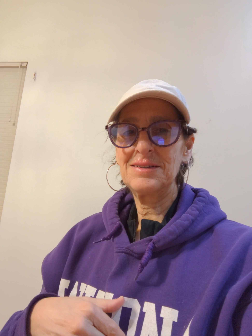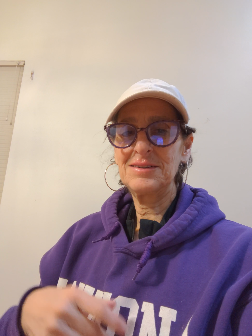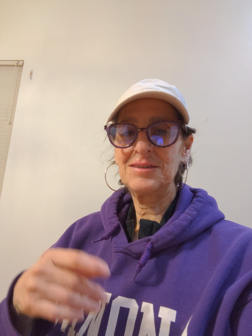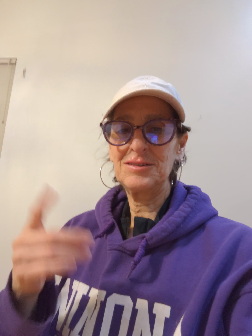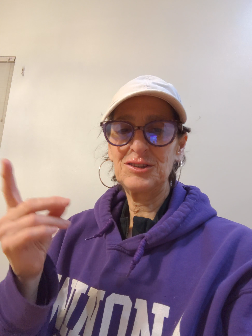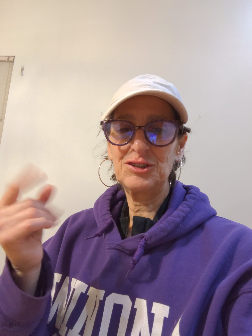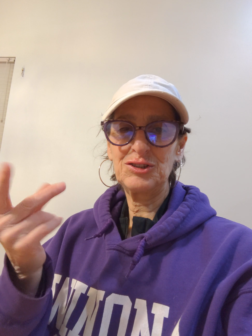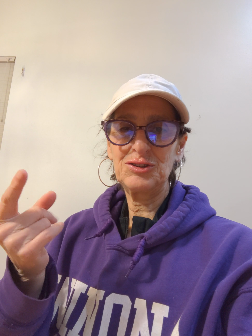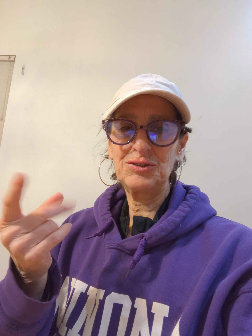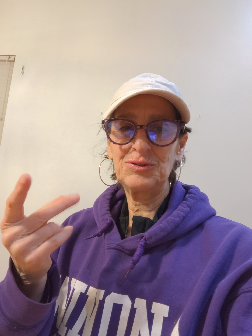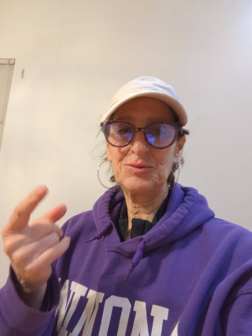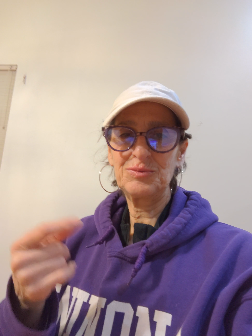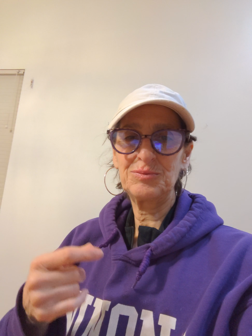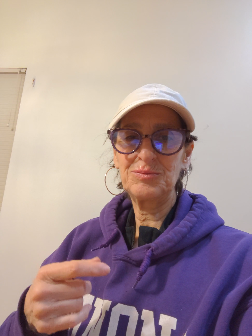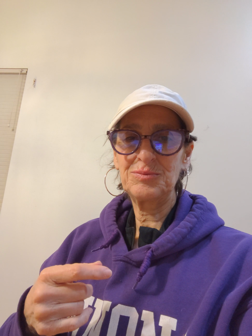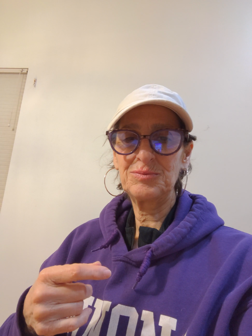dog